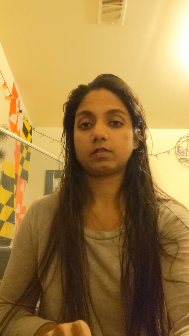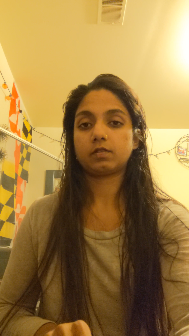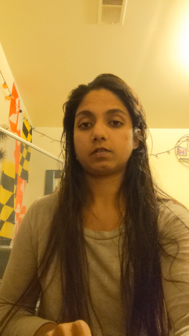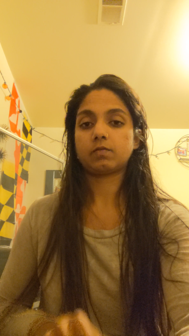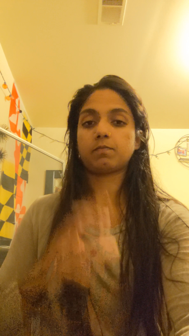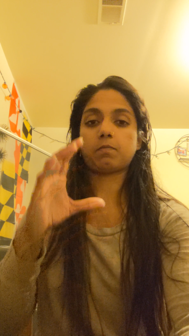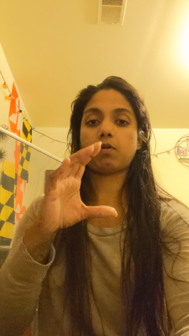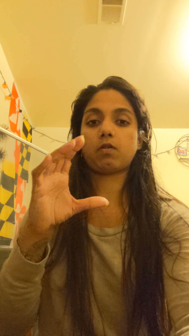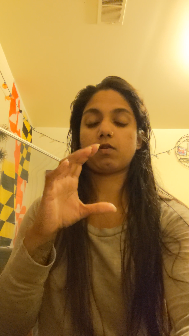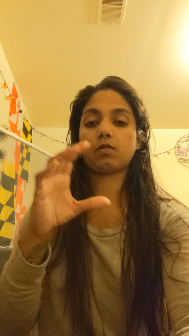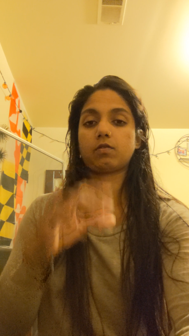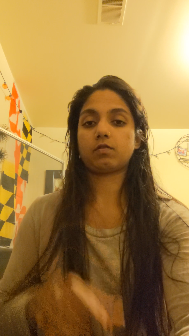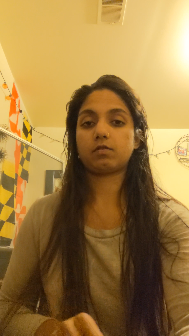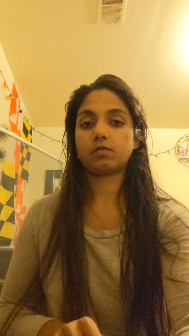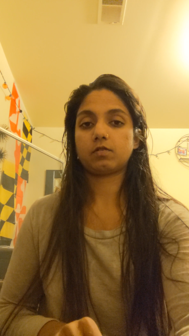ball